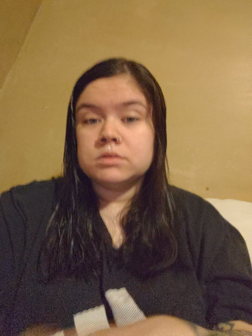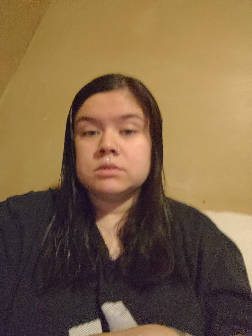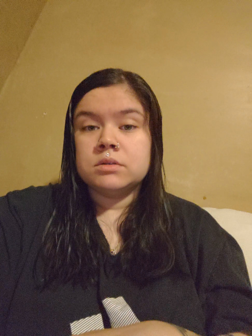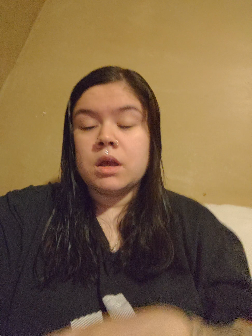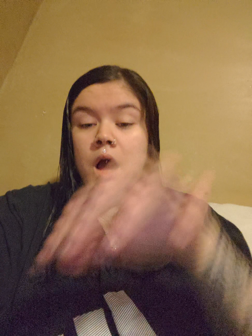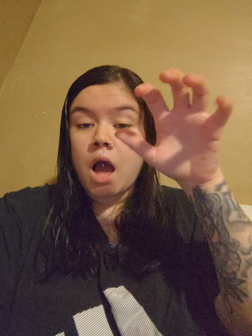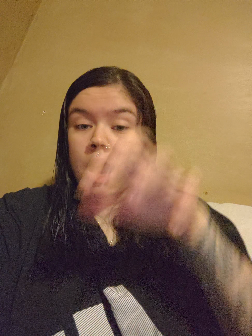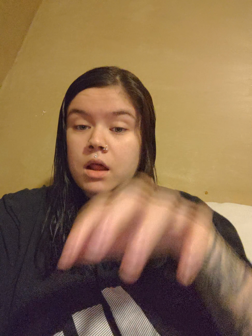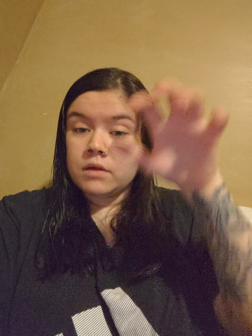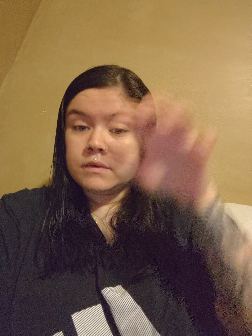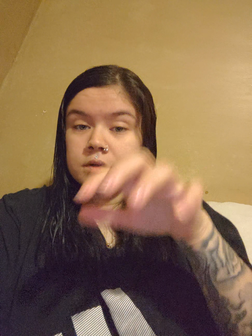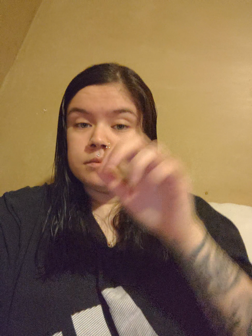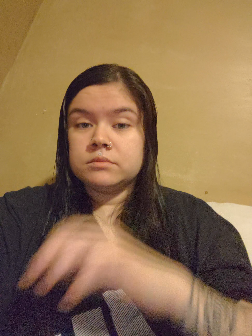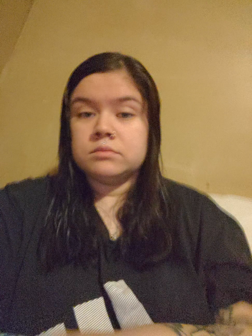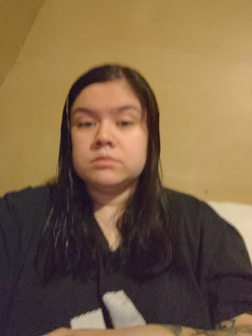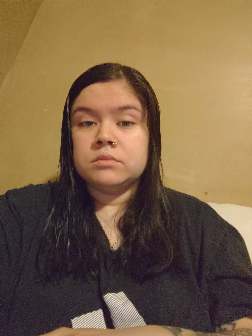alligator